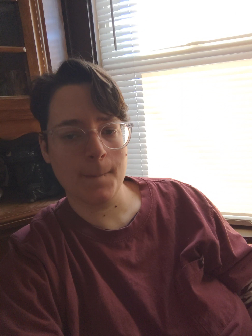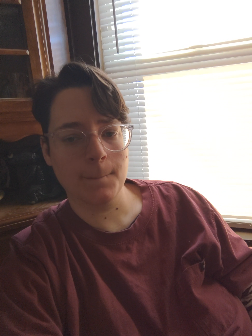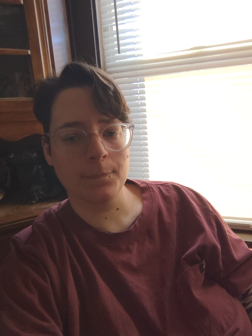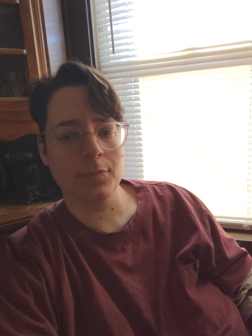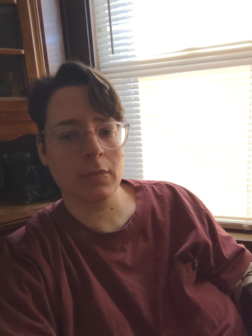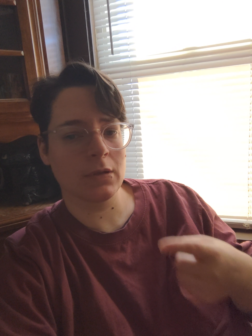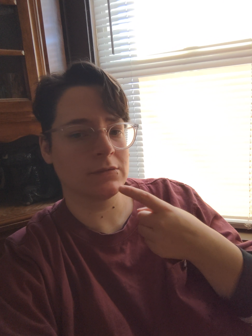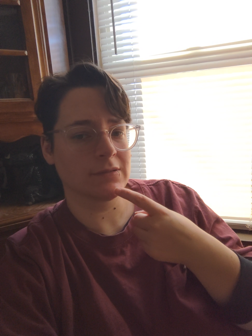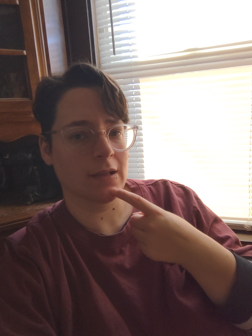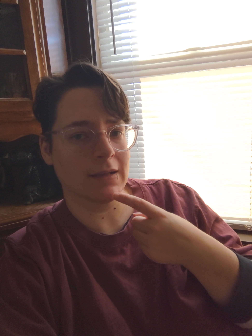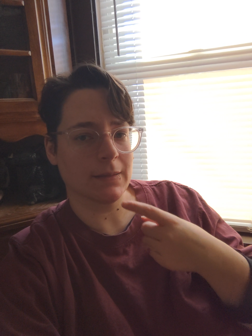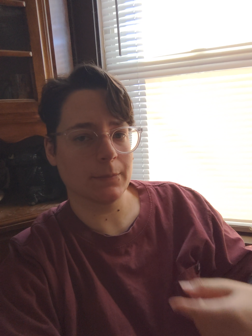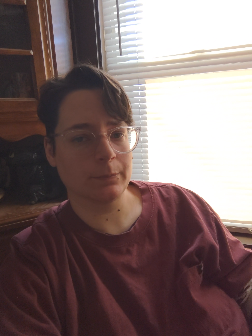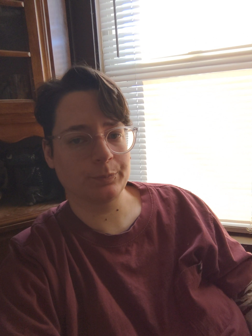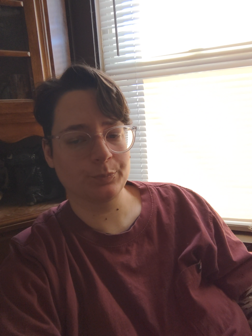say